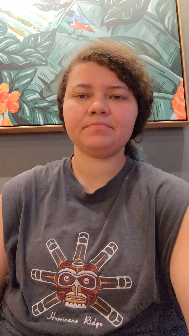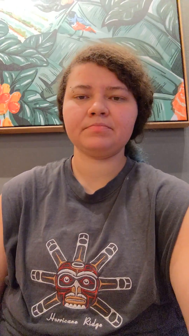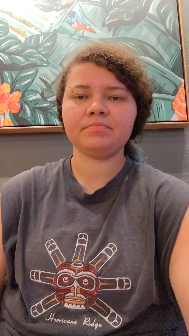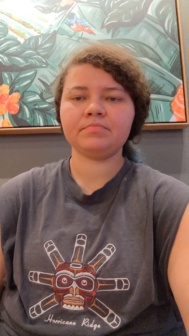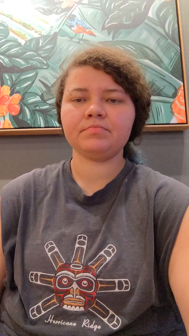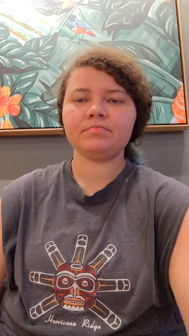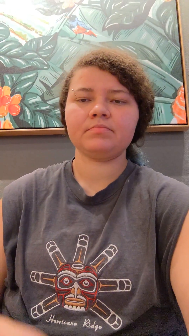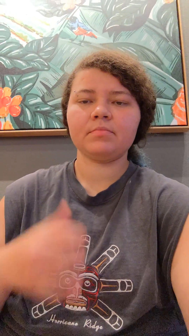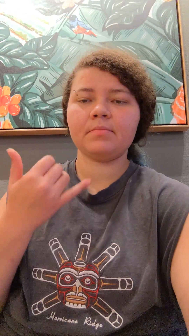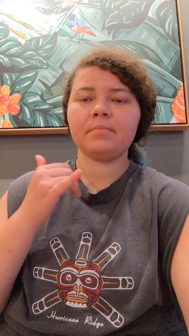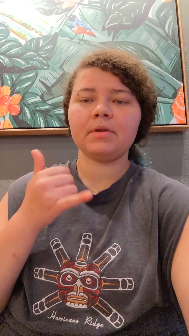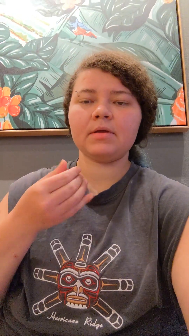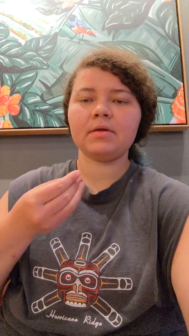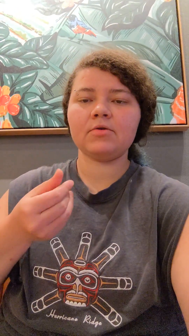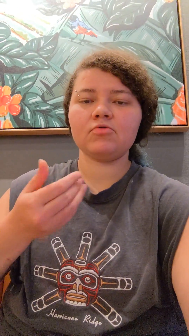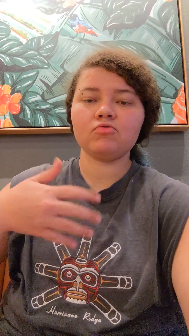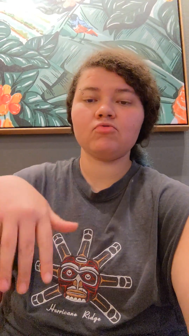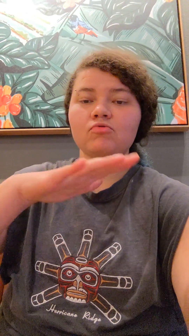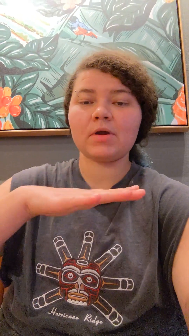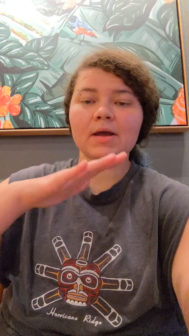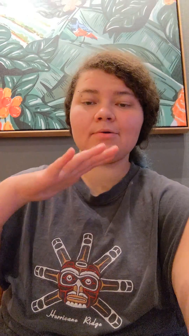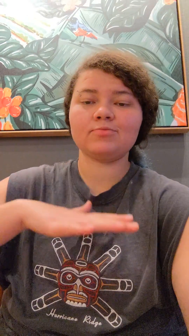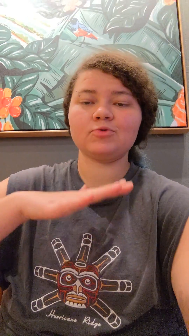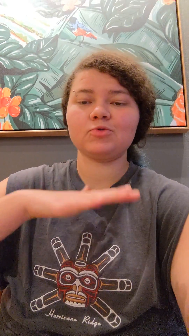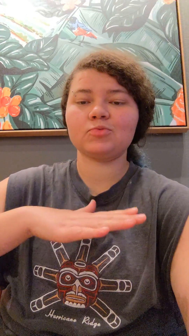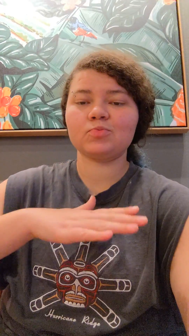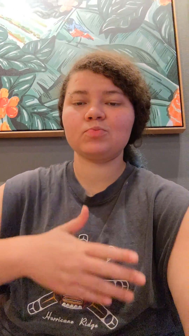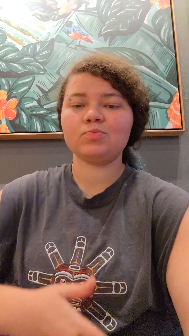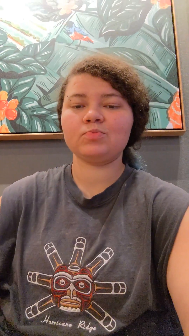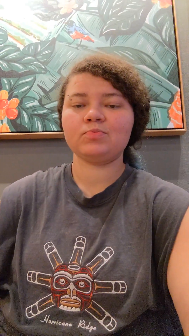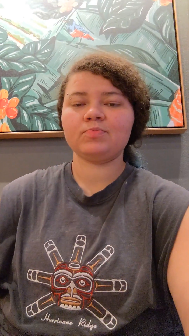playground